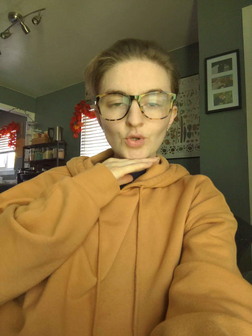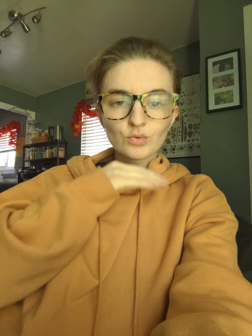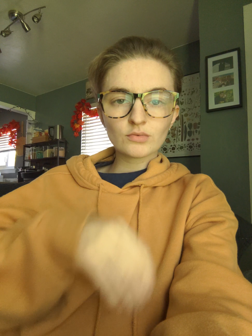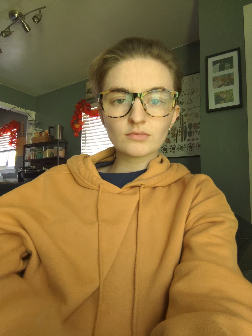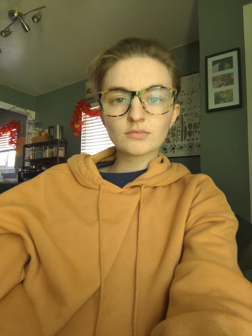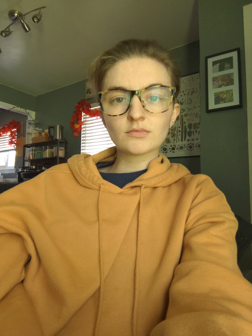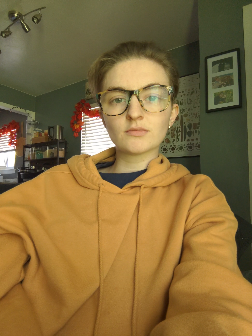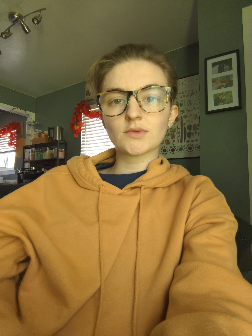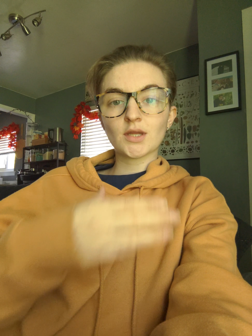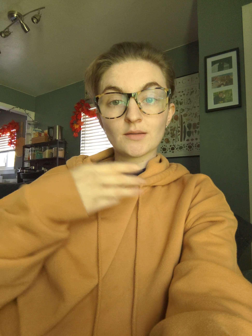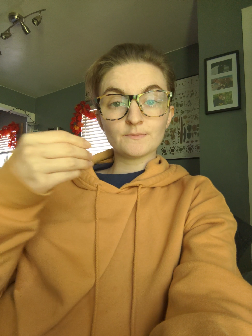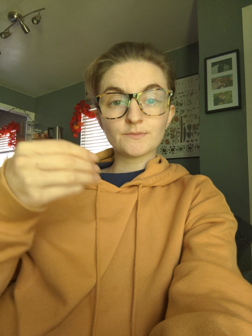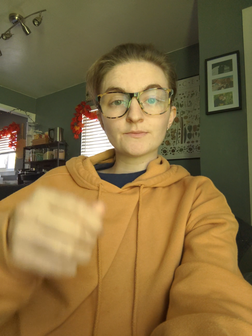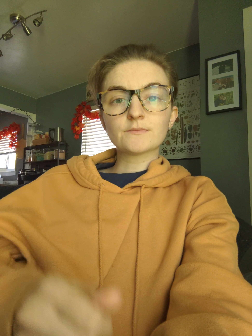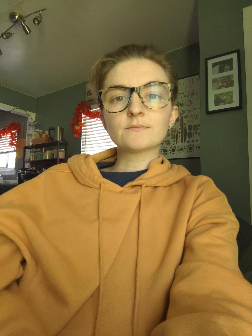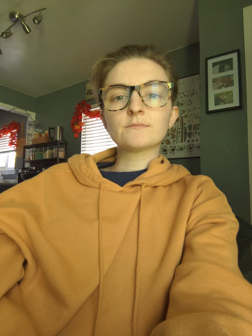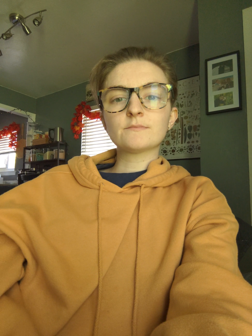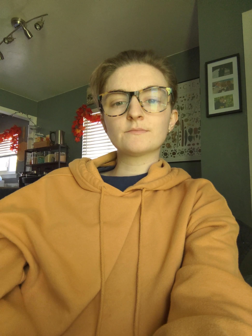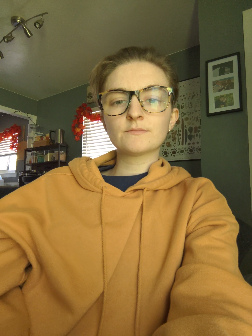and